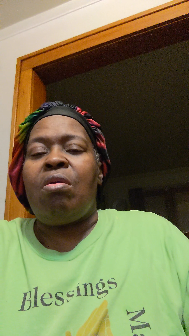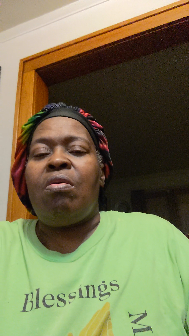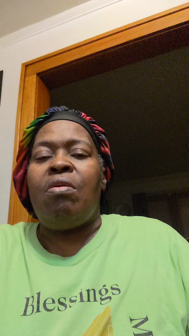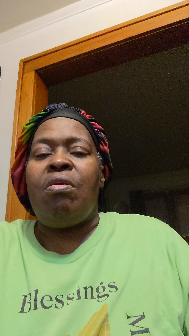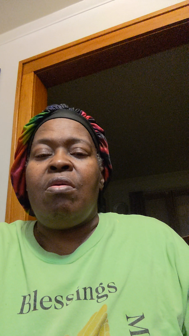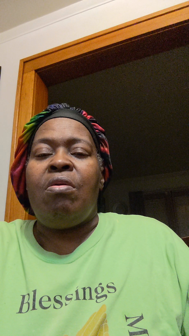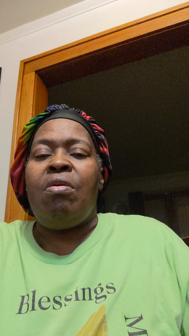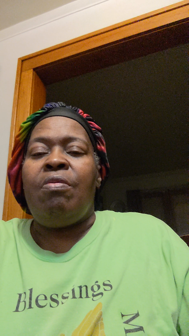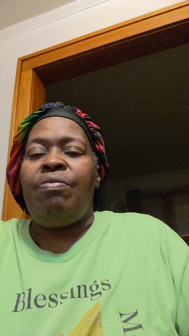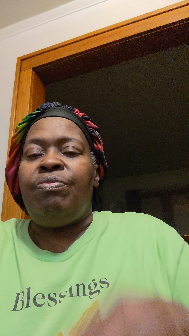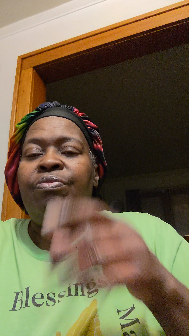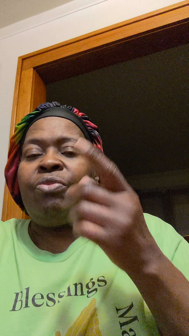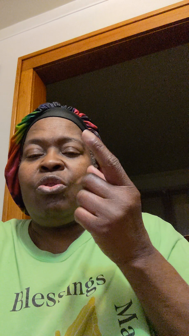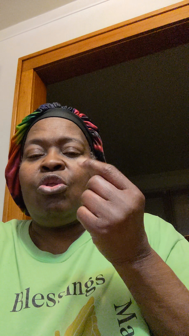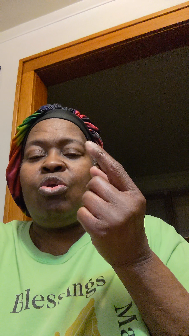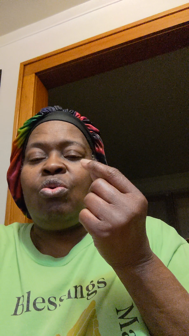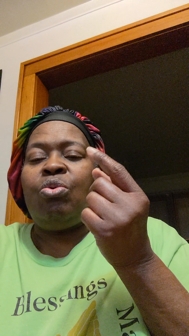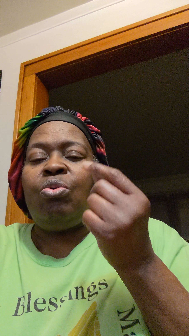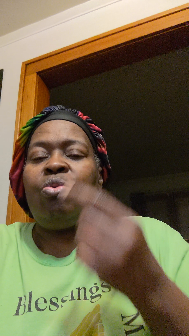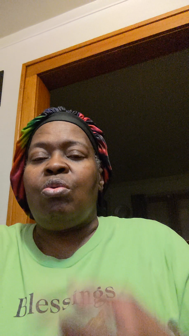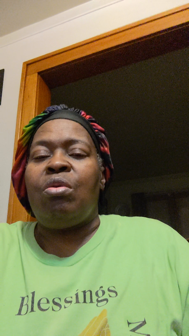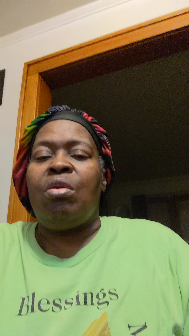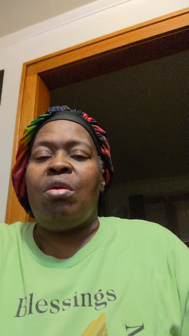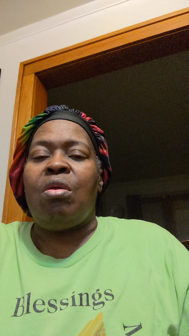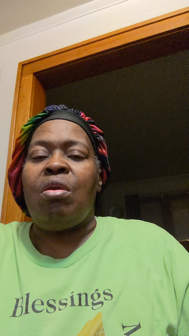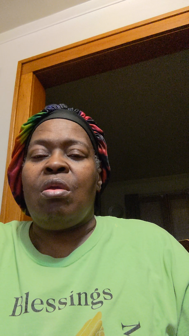do